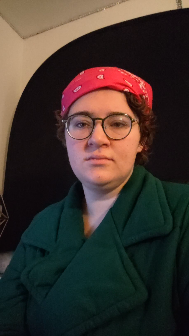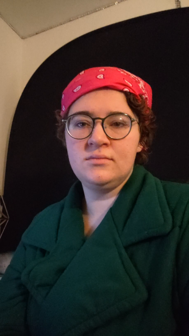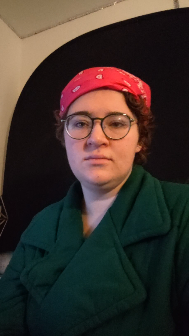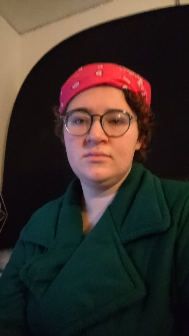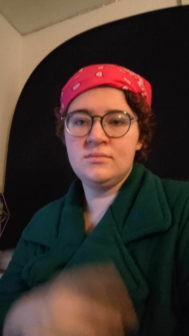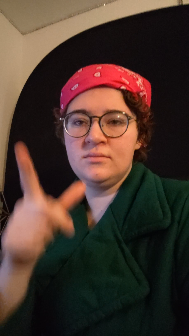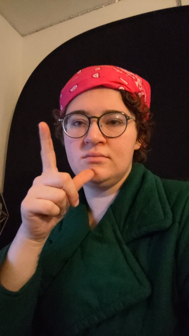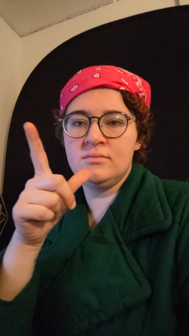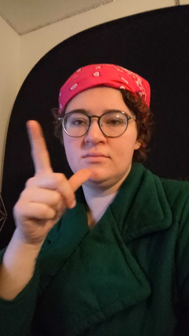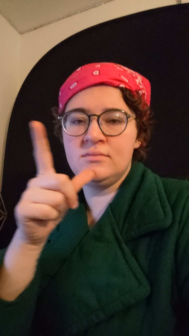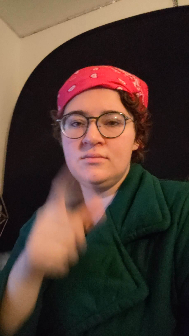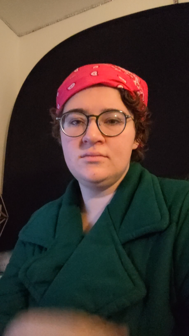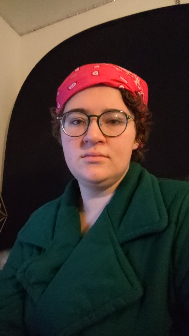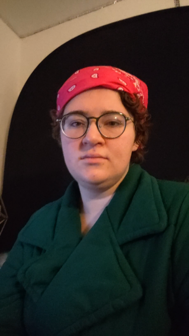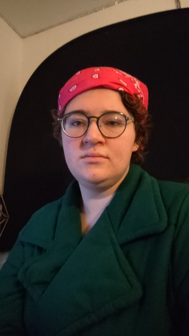lunch